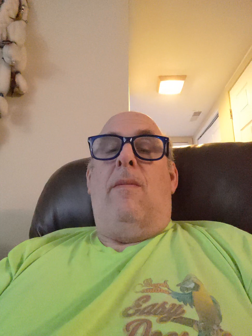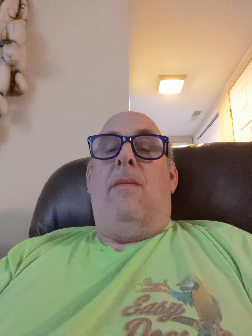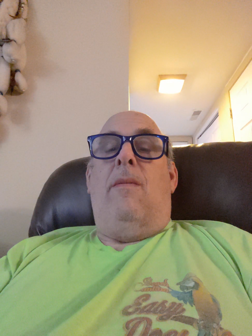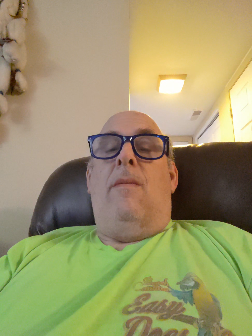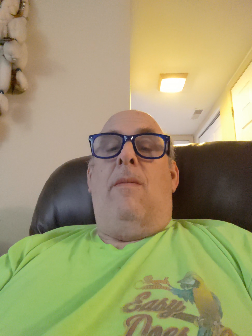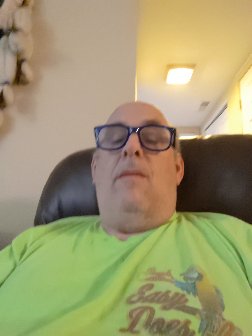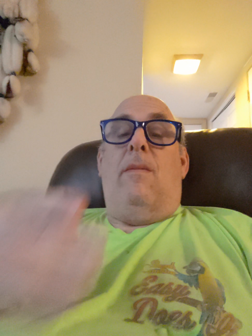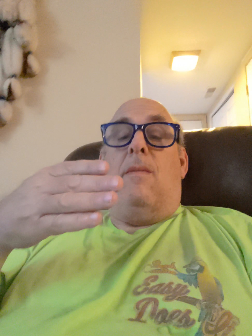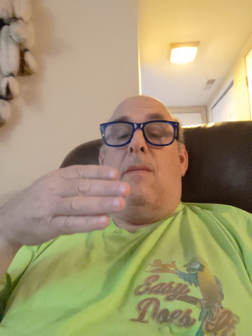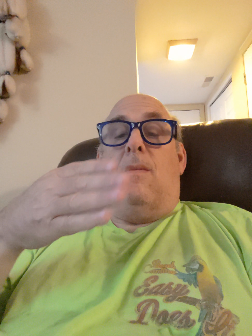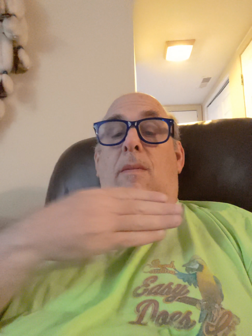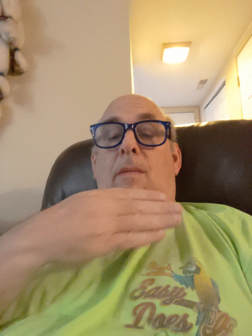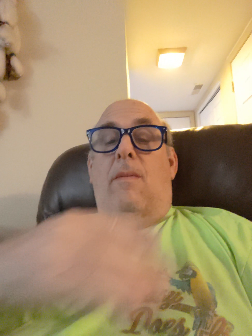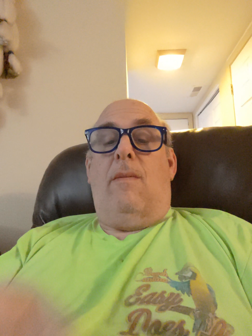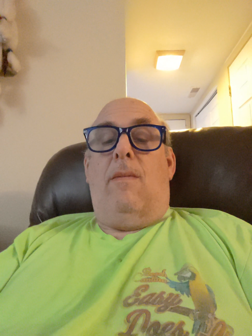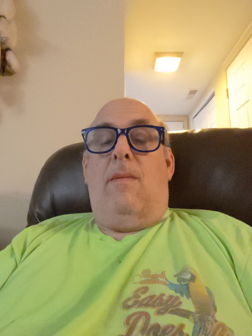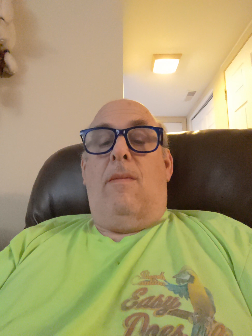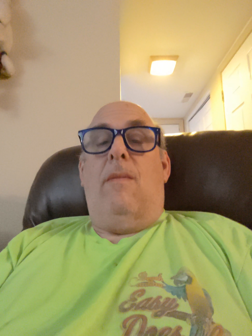before